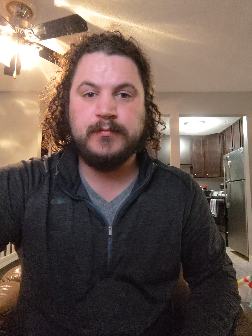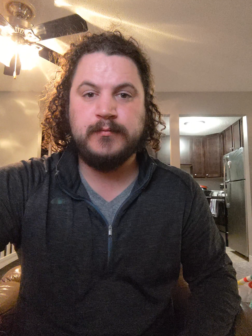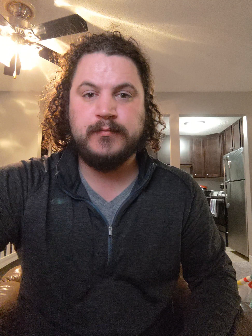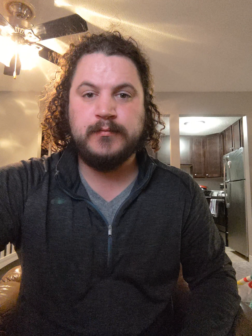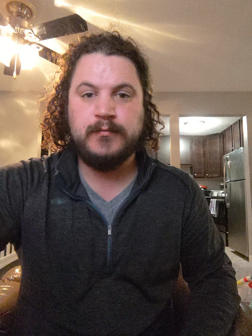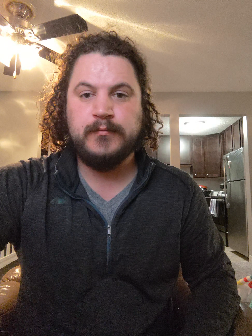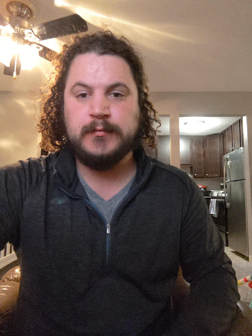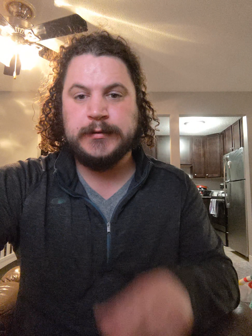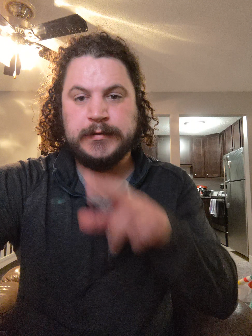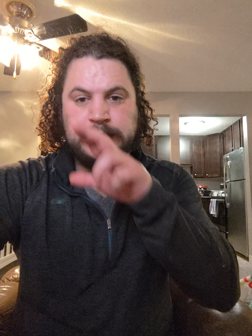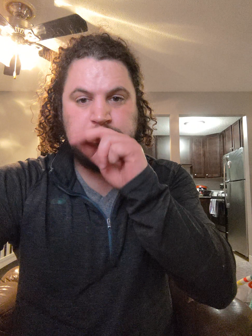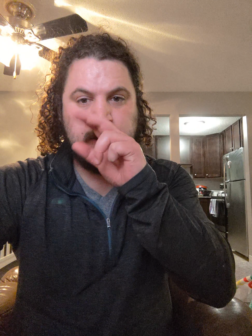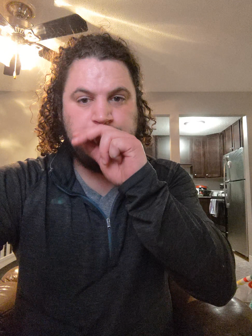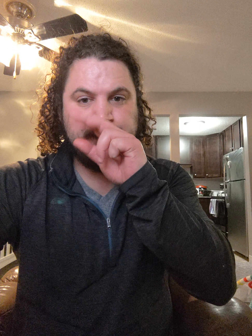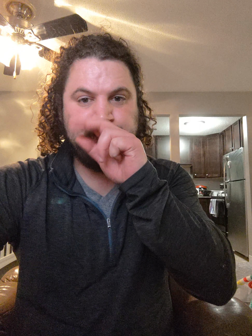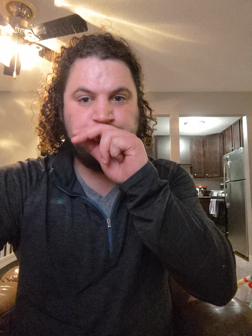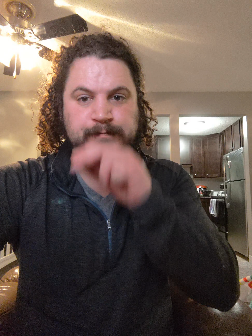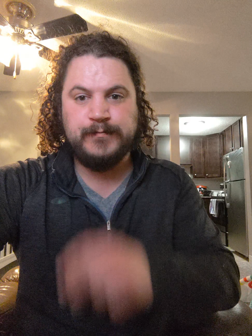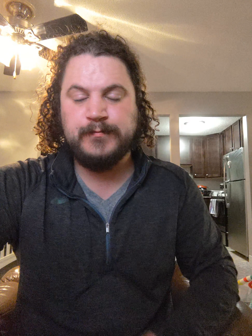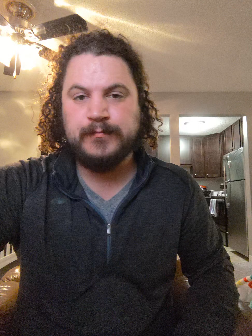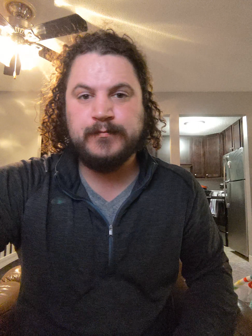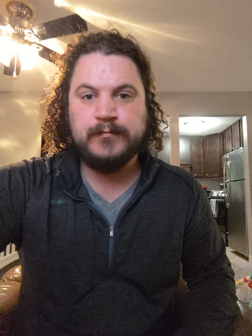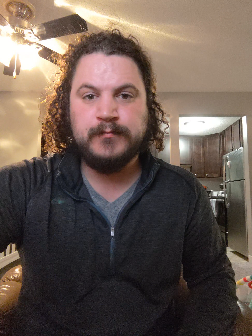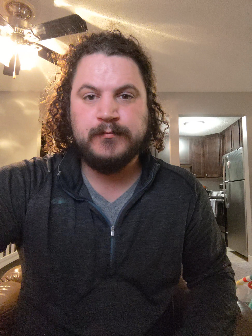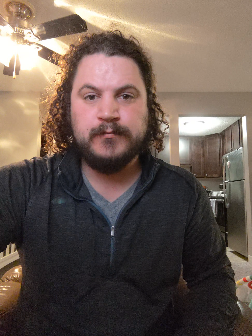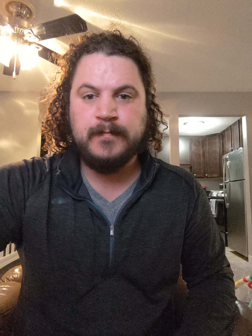duck